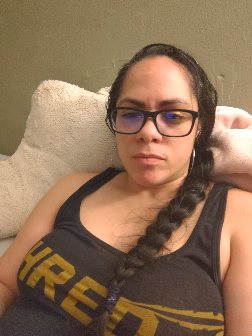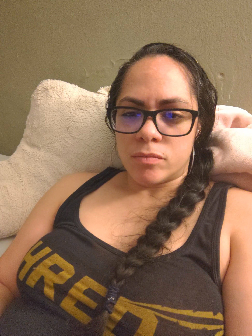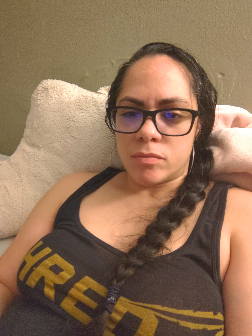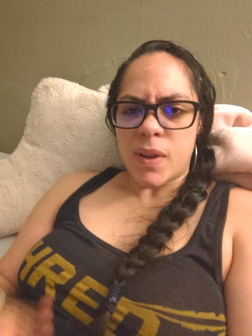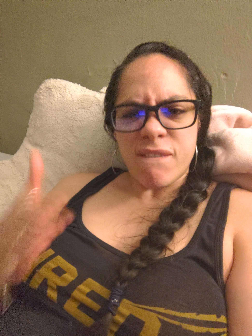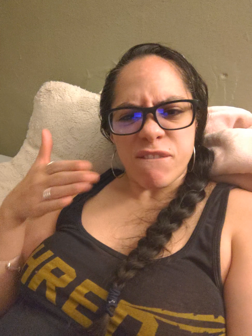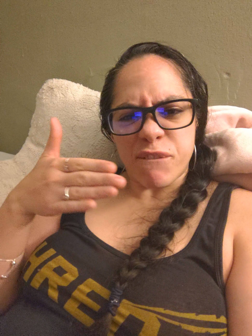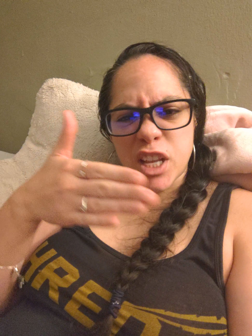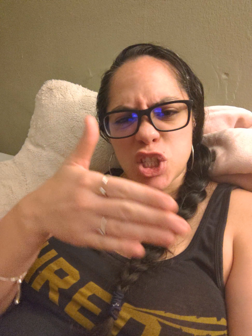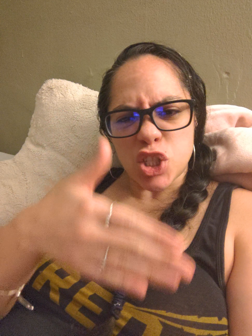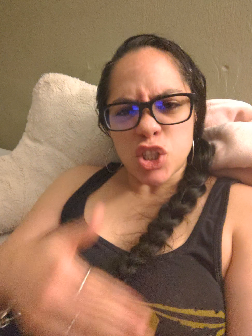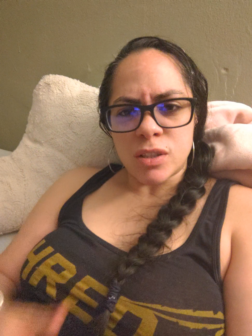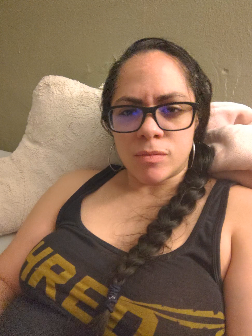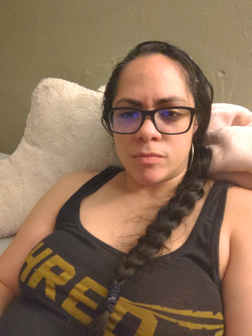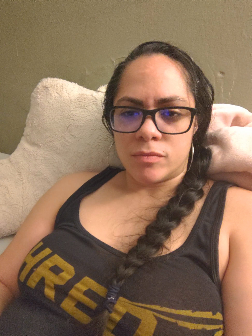fish